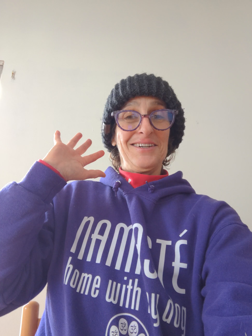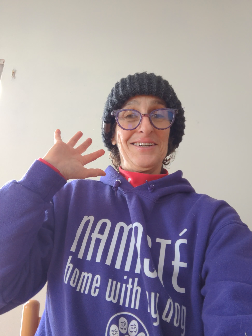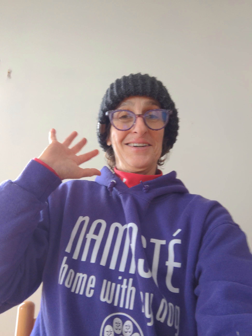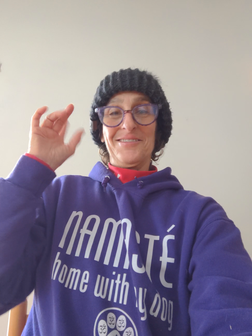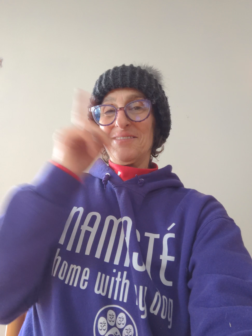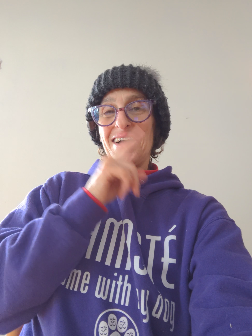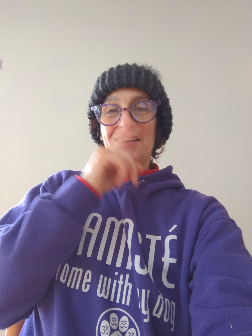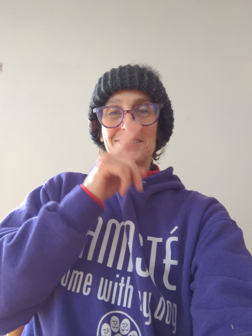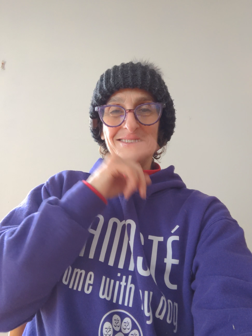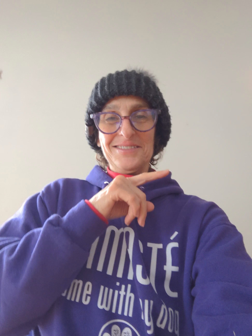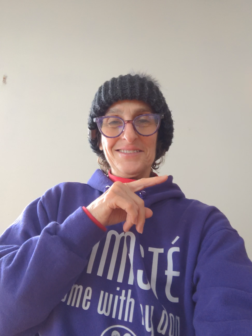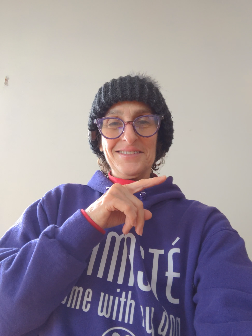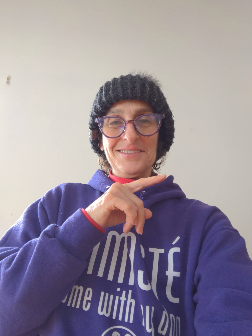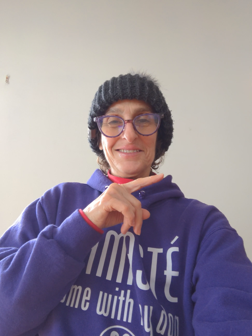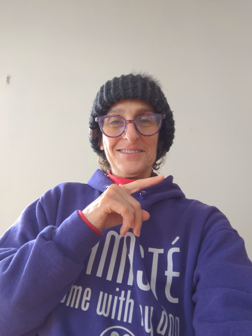mouse